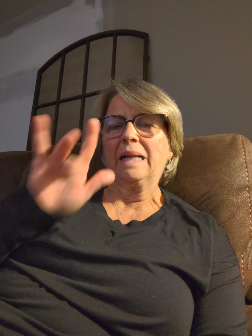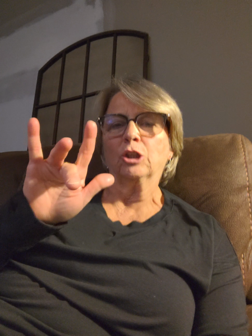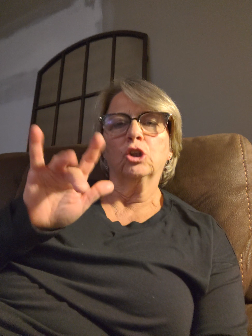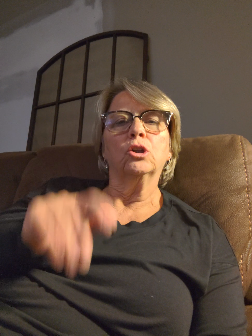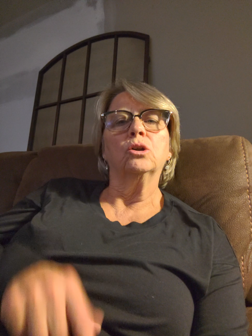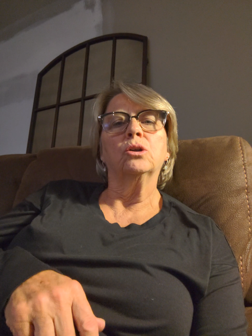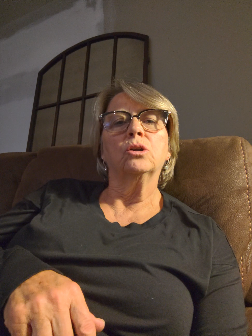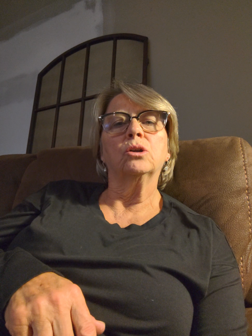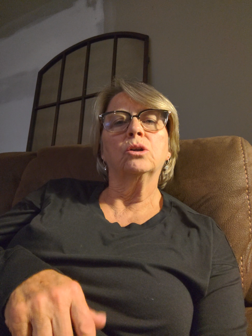touch